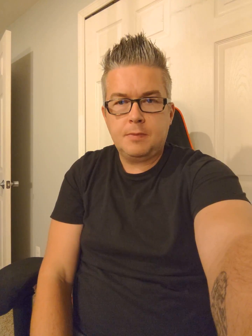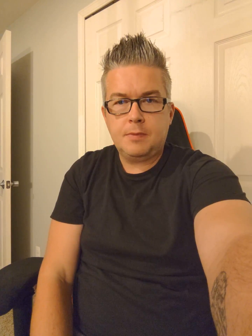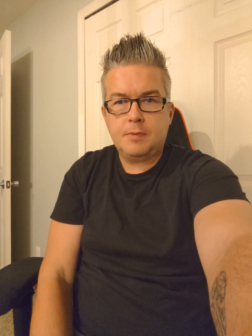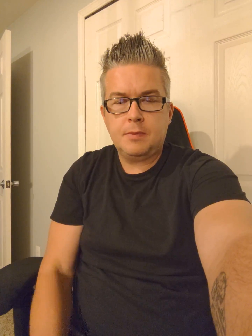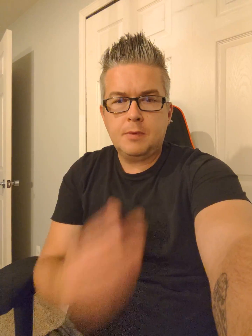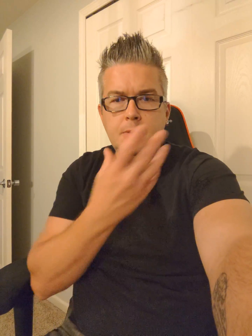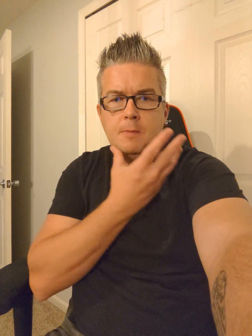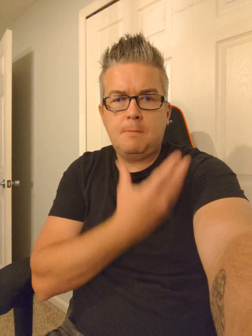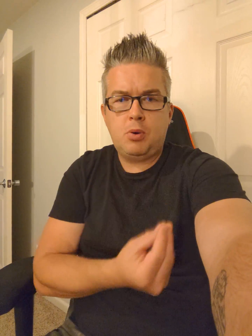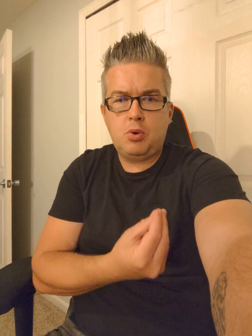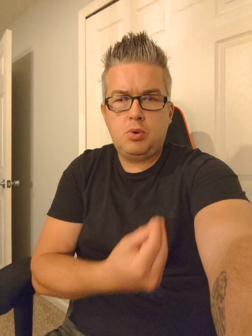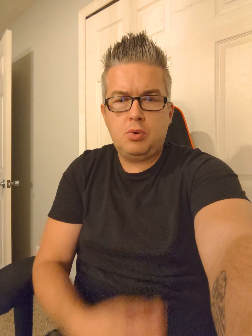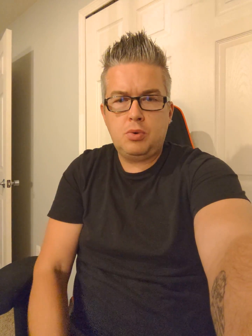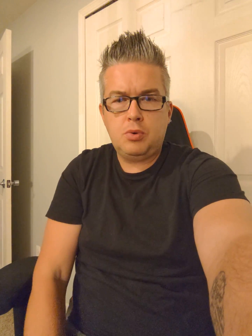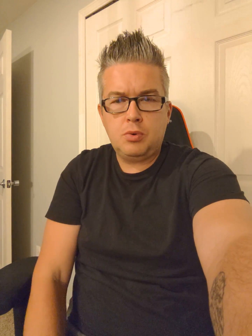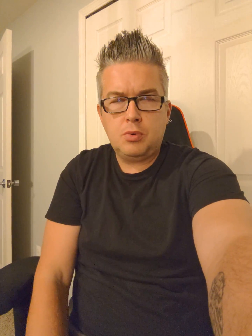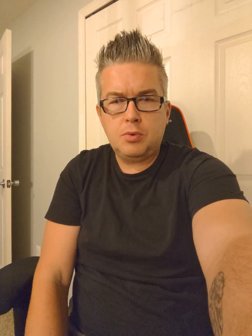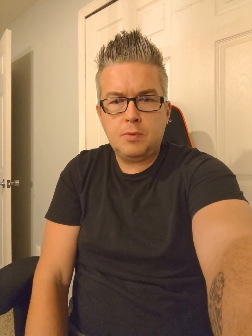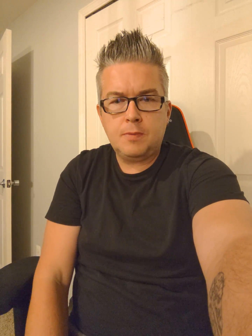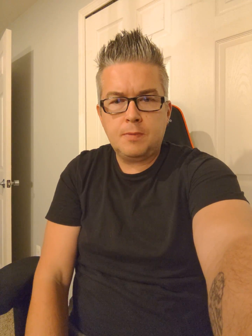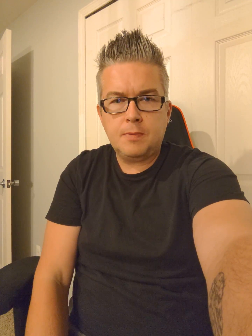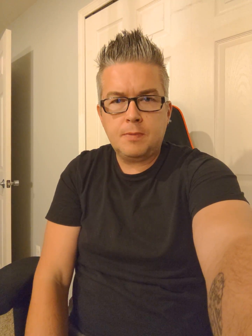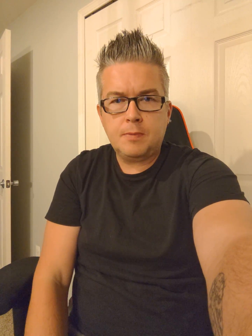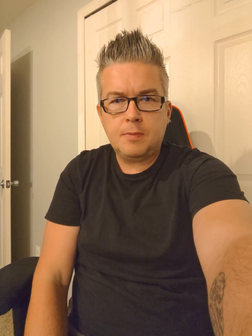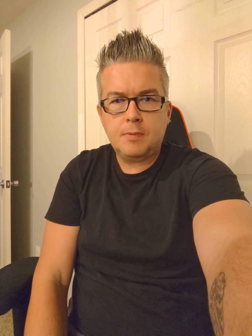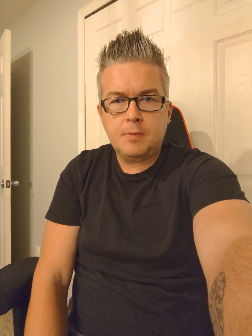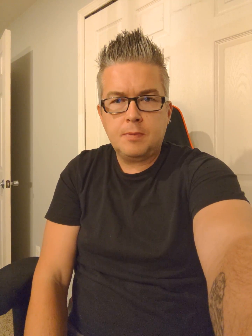poor